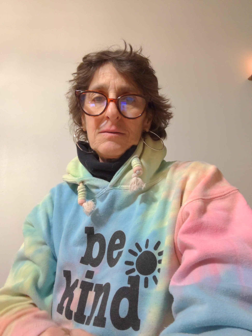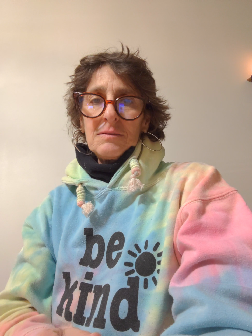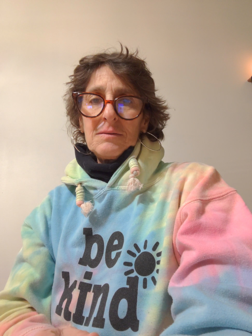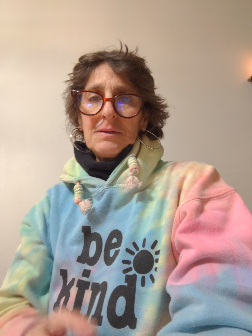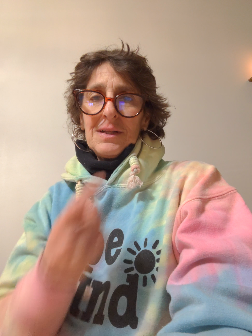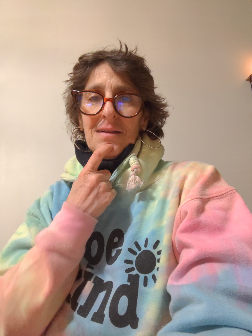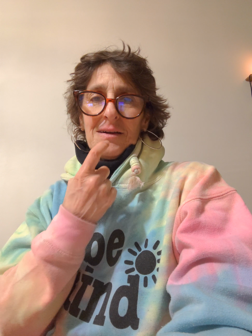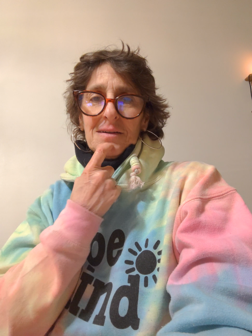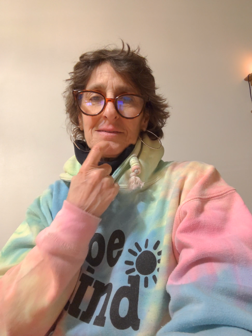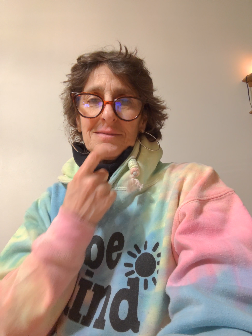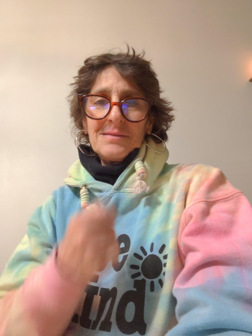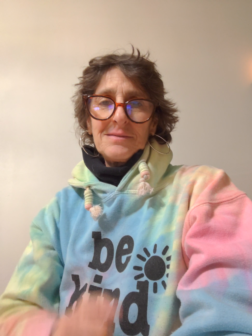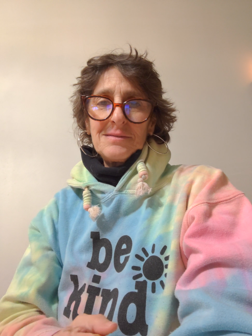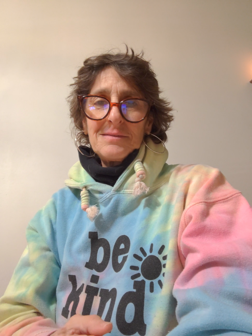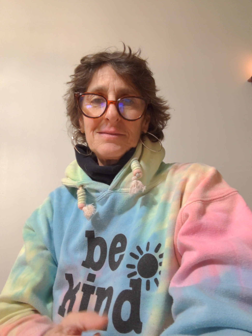window